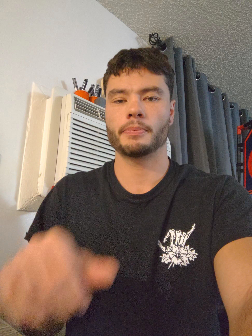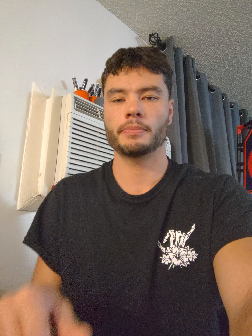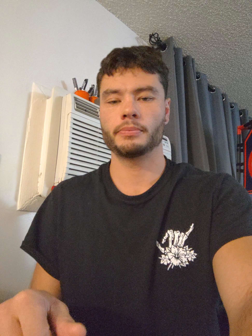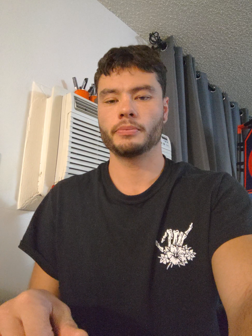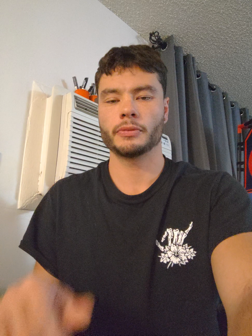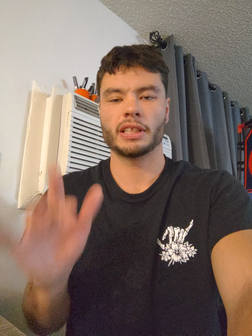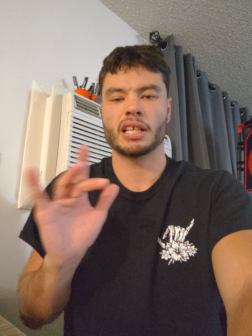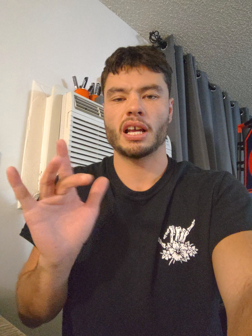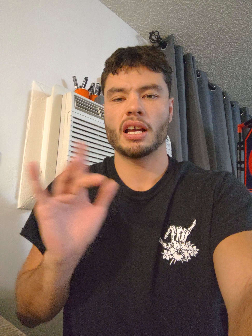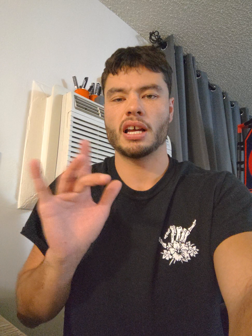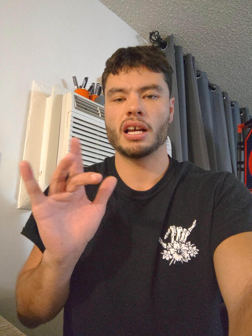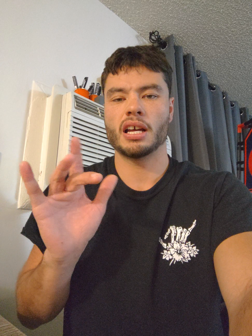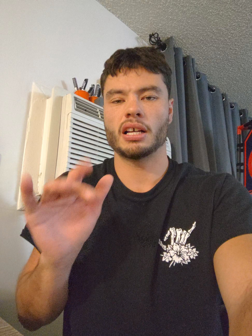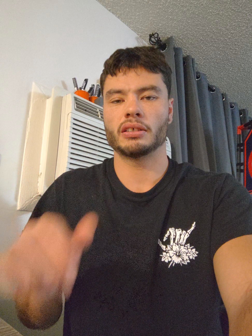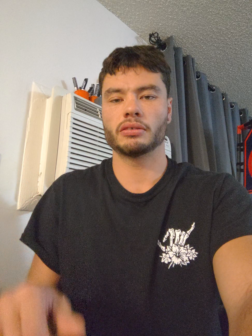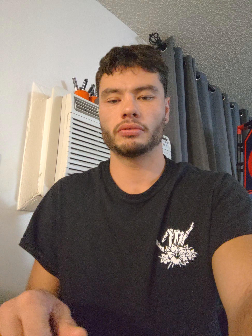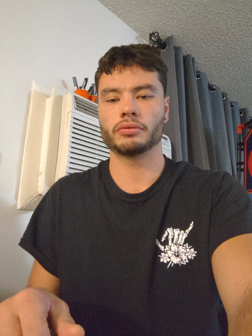yucky